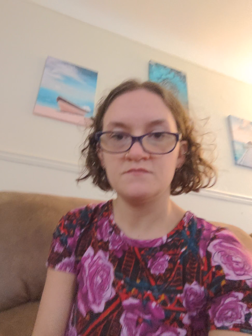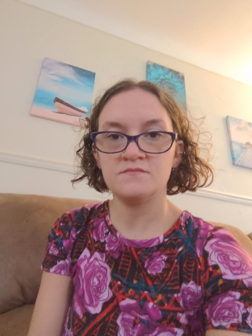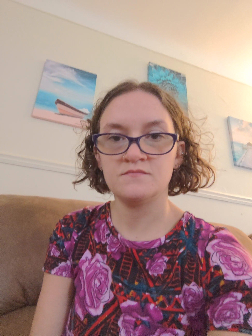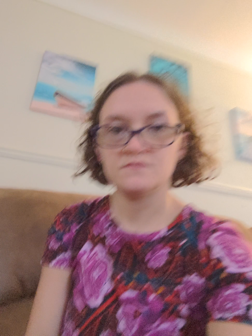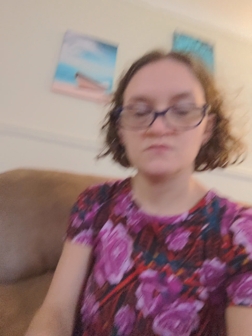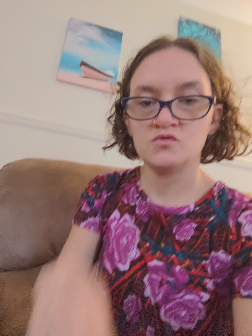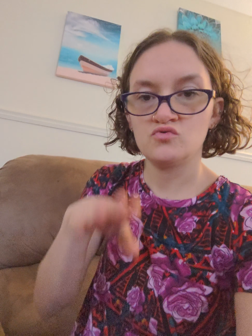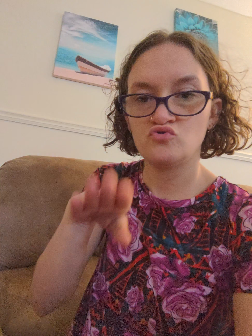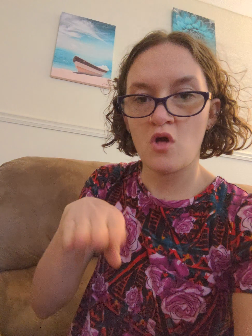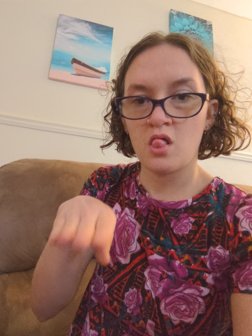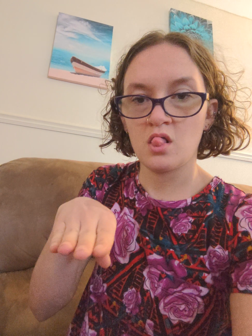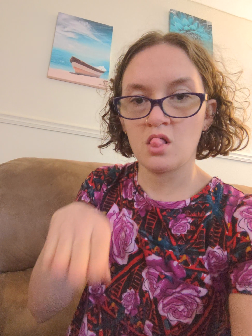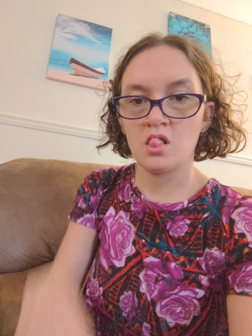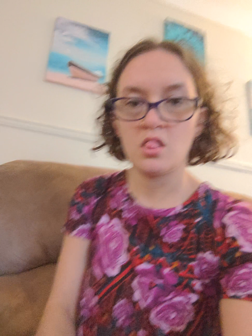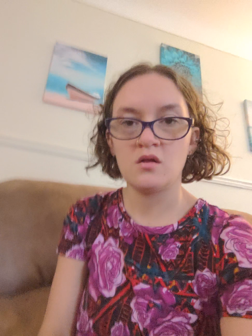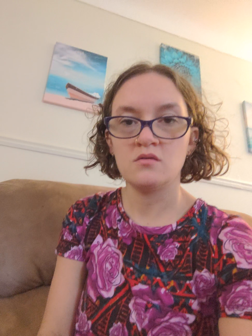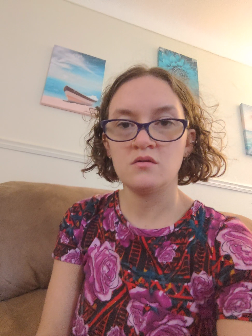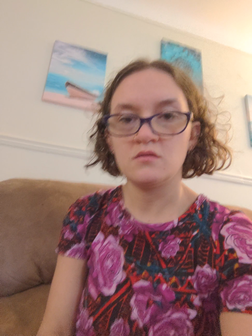child